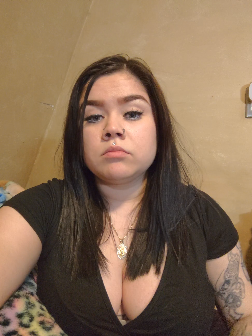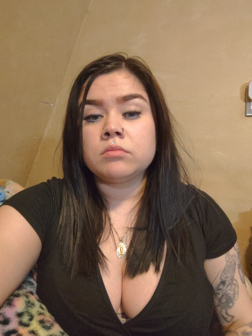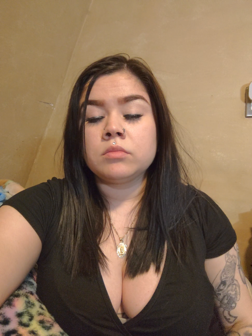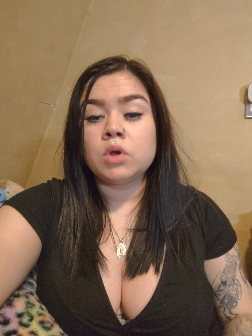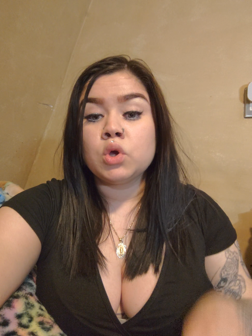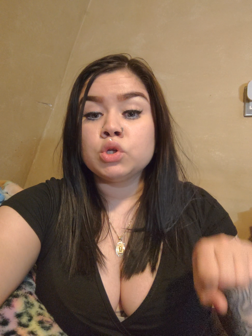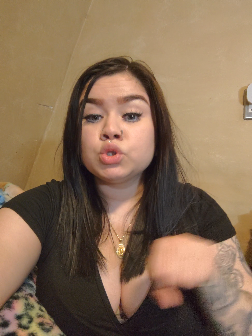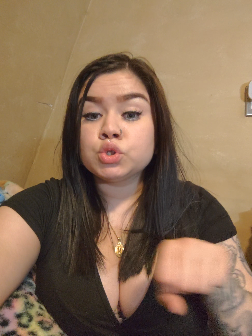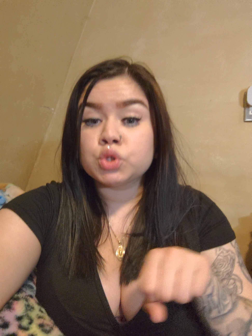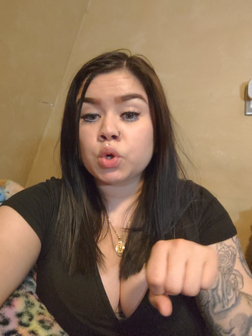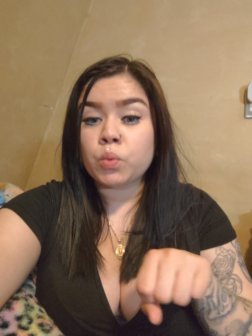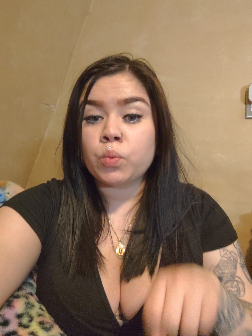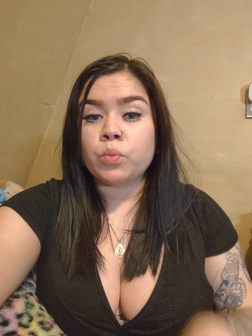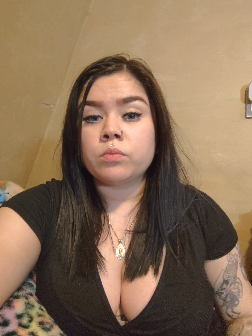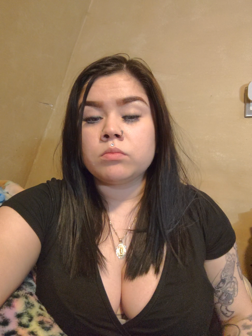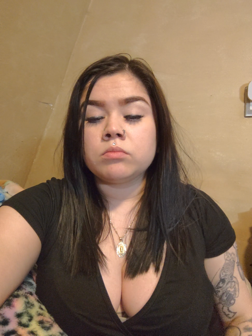shoe